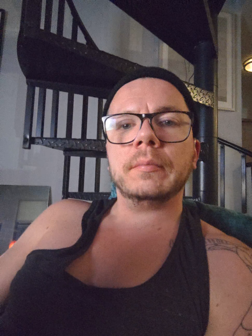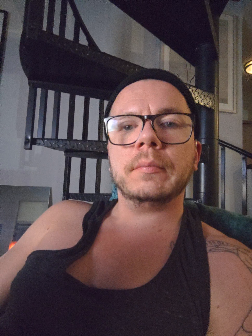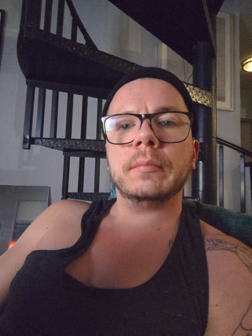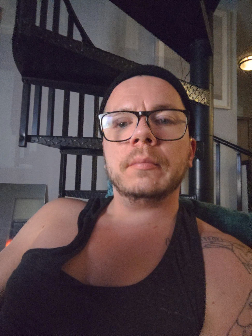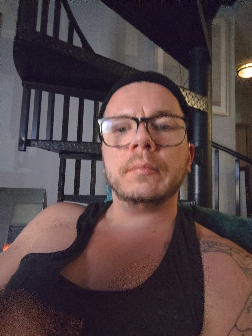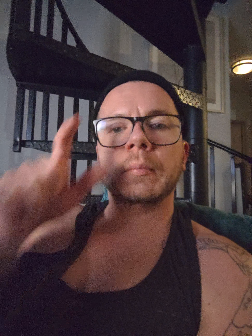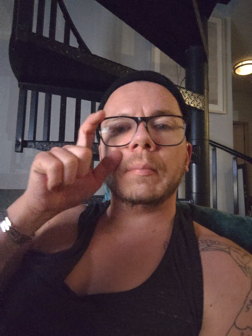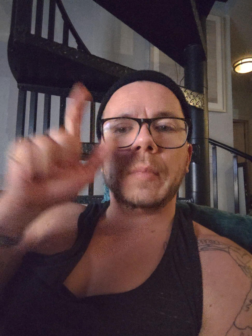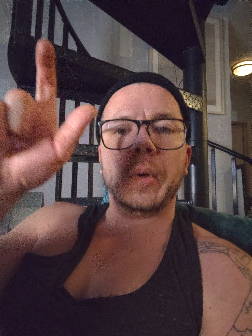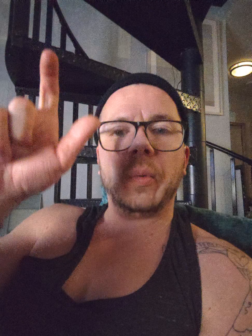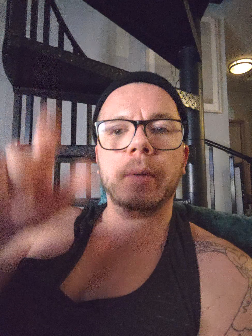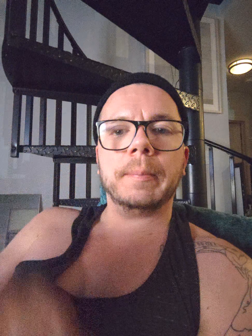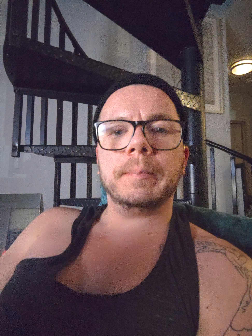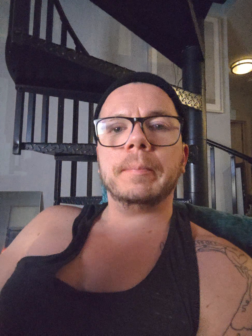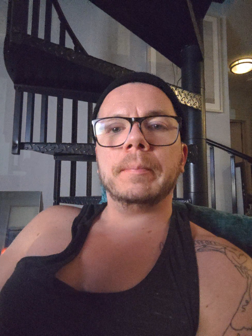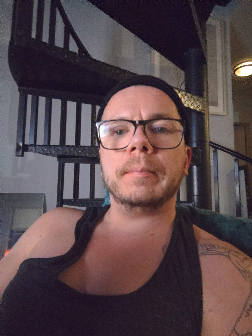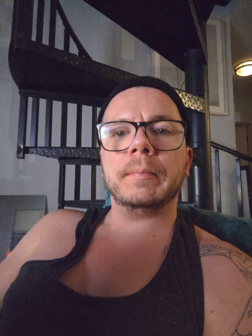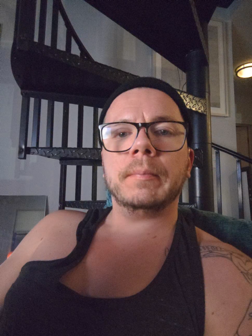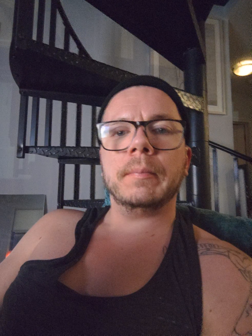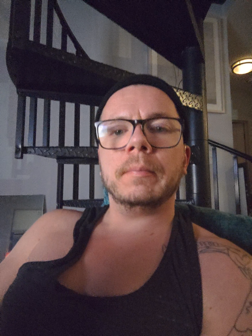moon